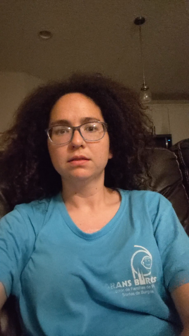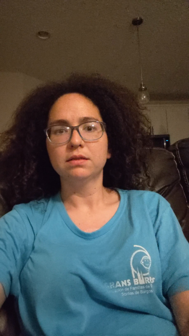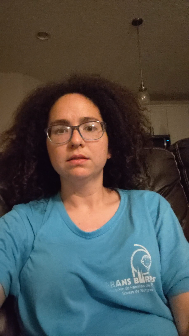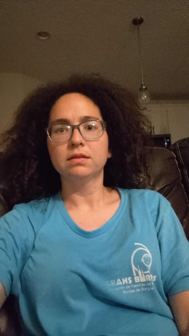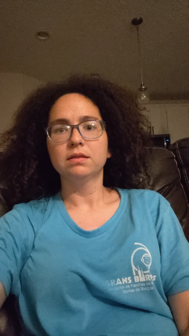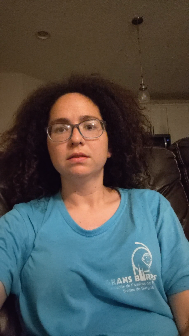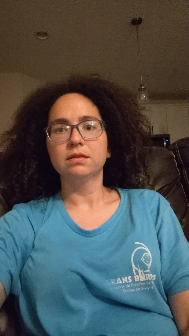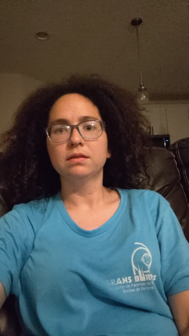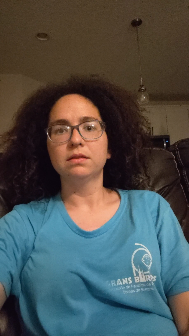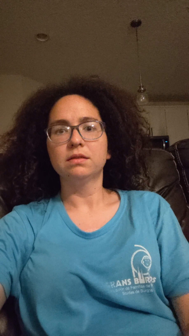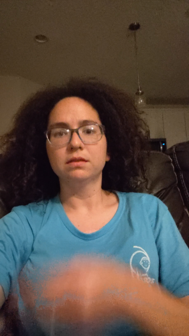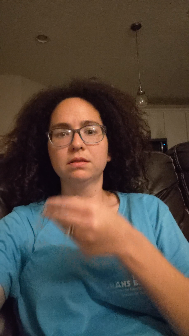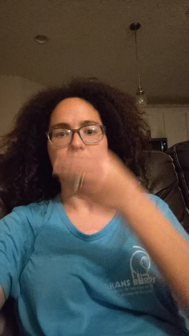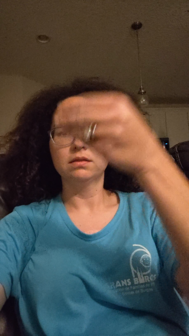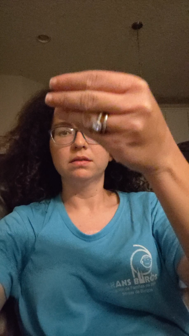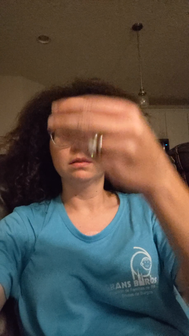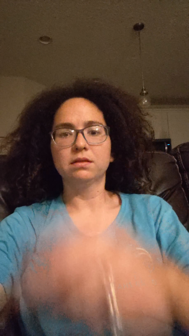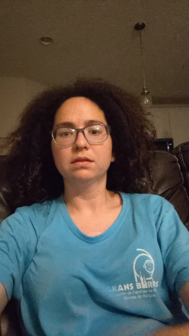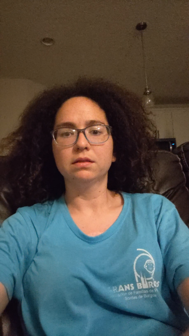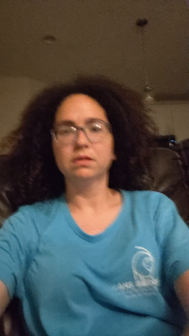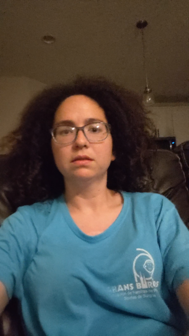buy